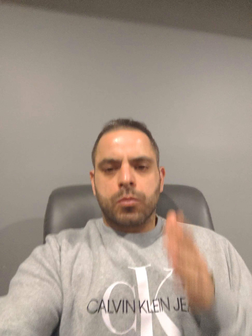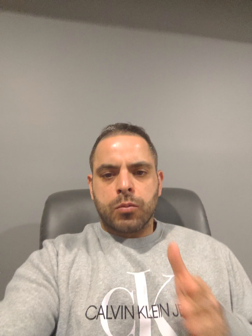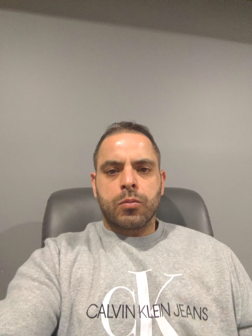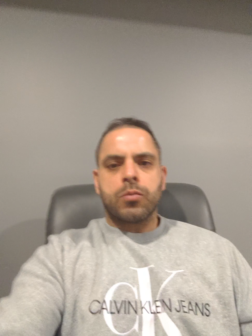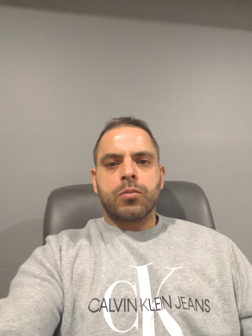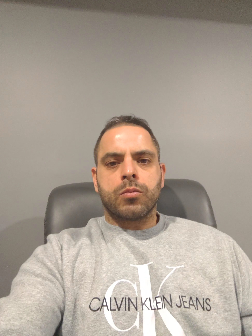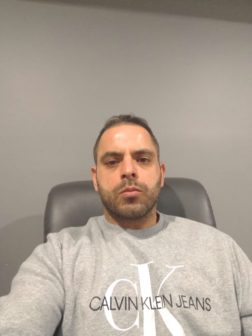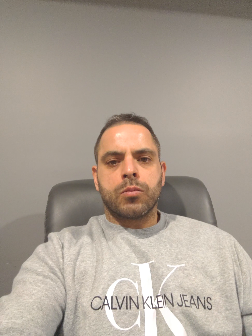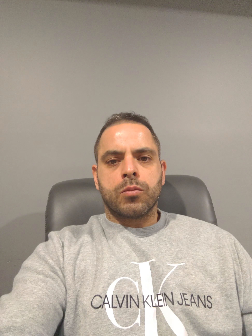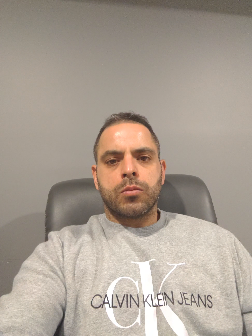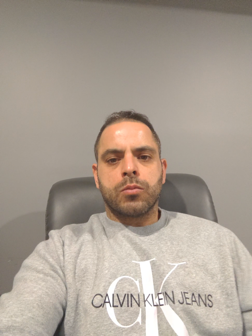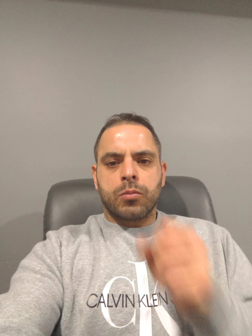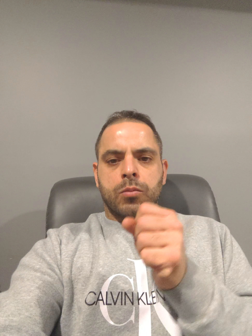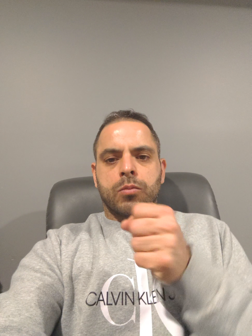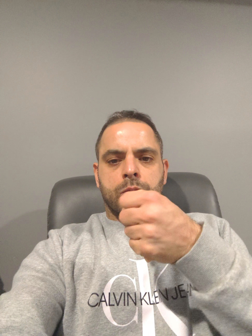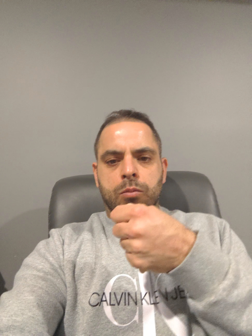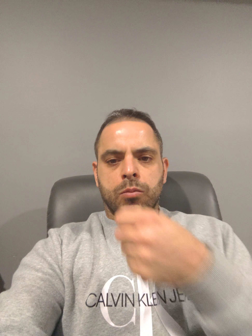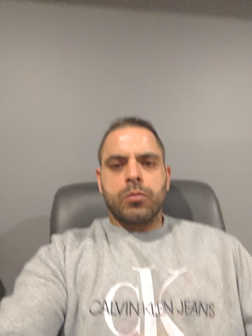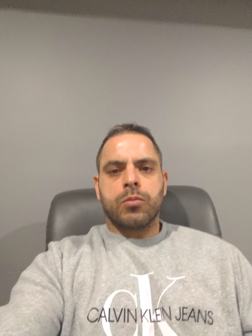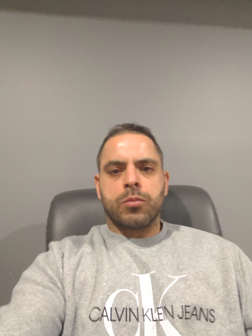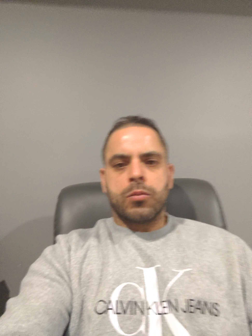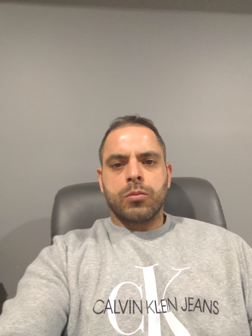make